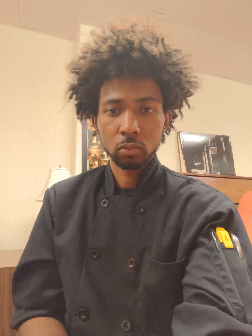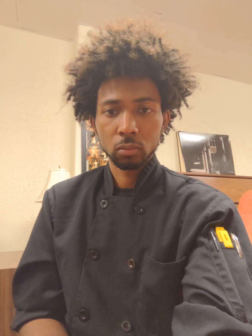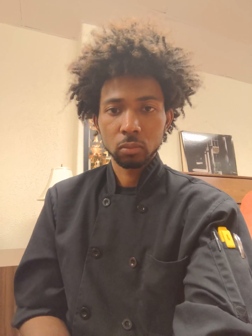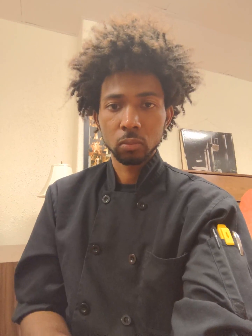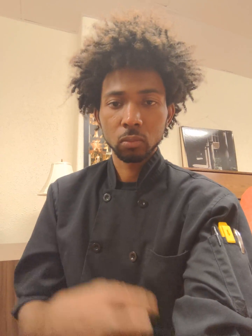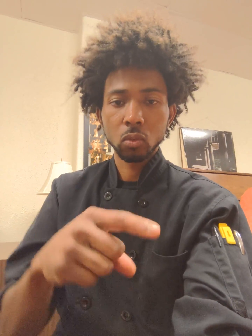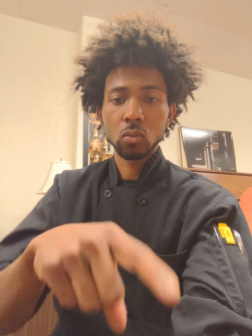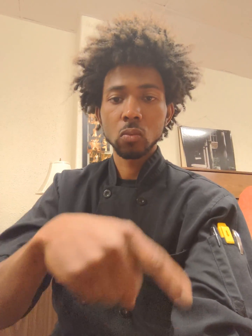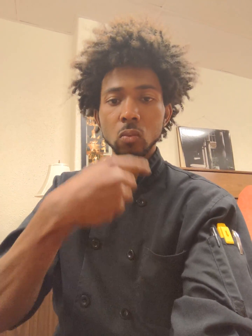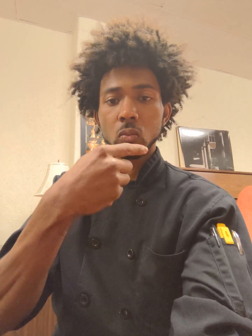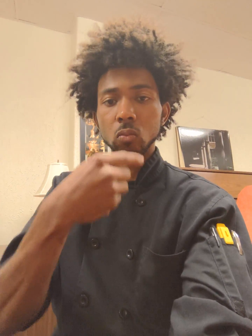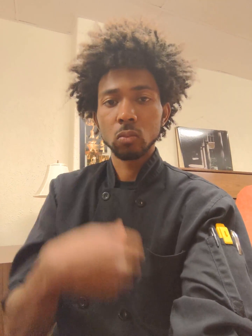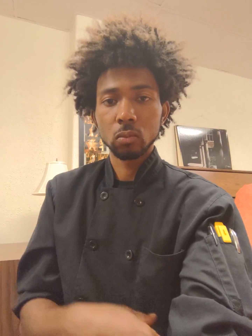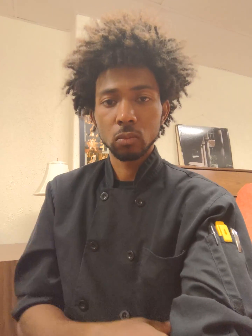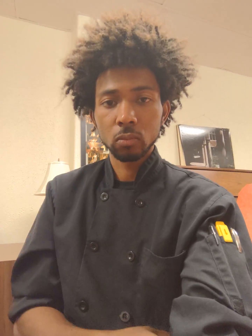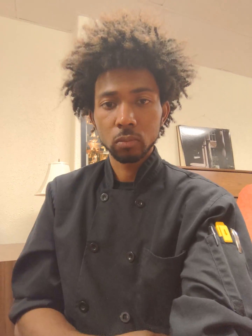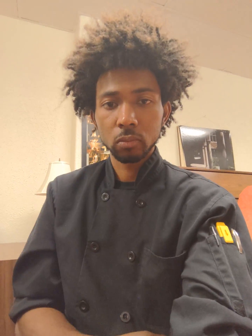long